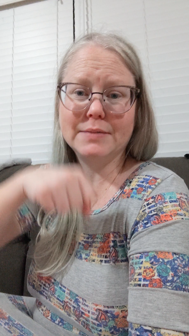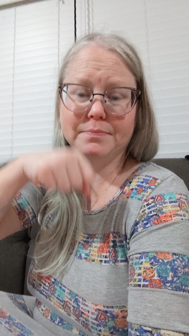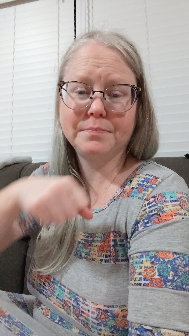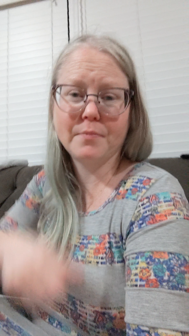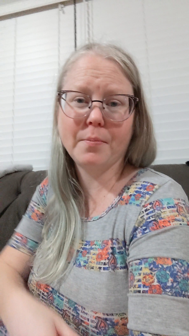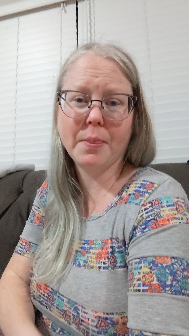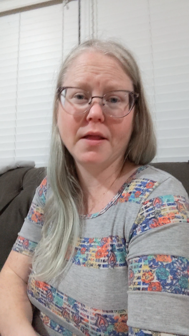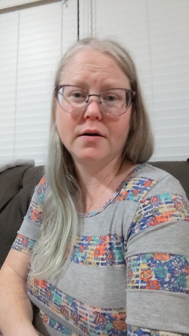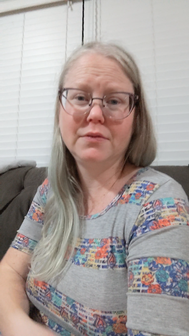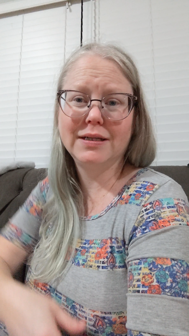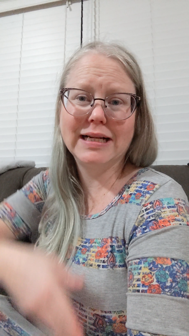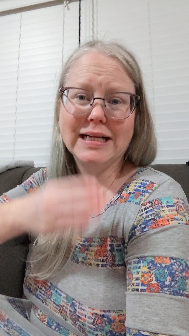kick